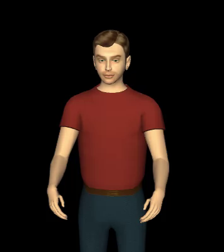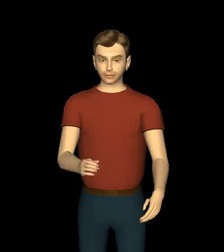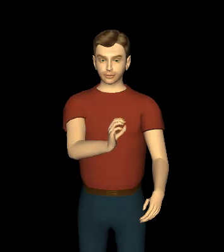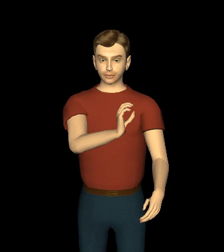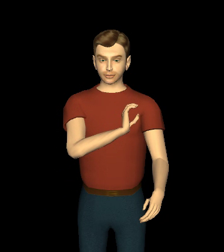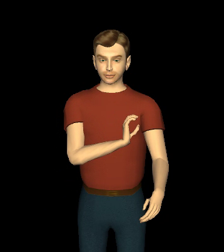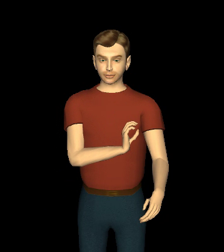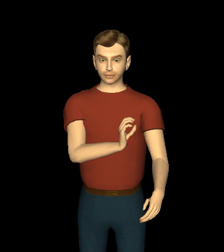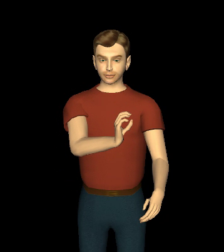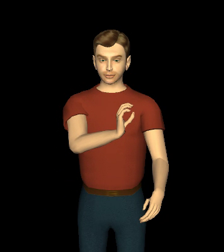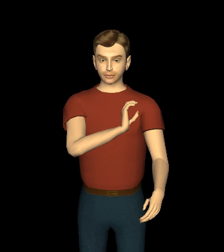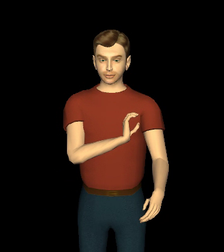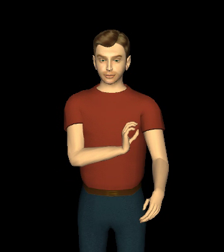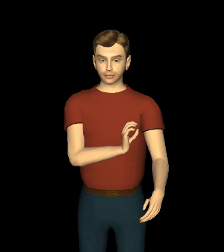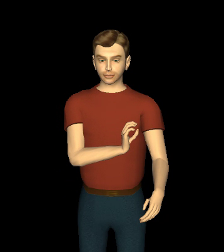يحاول